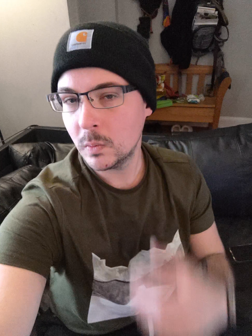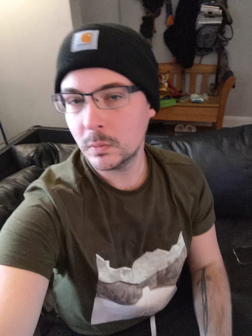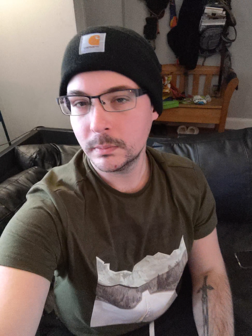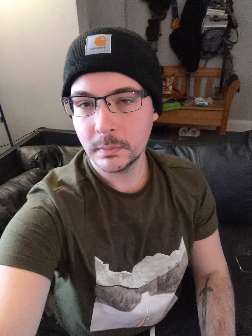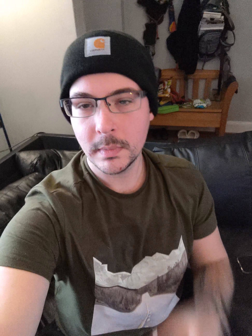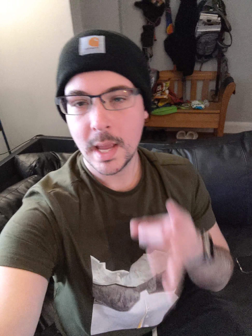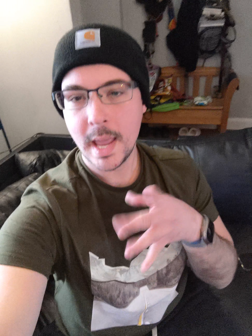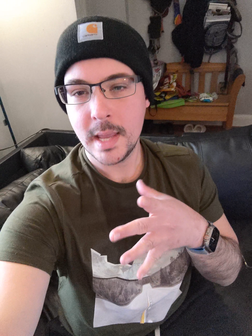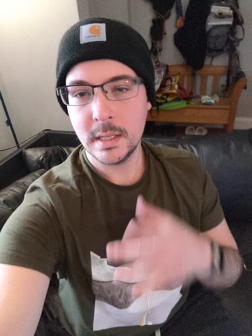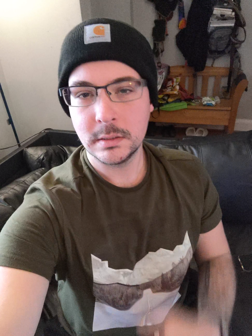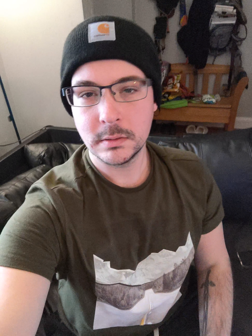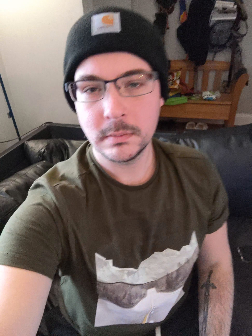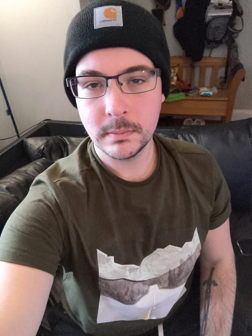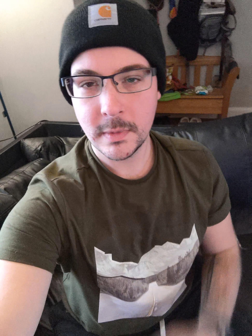hate